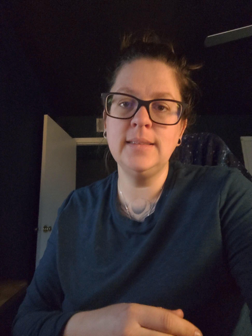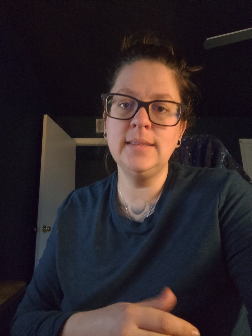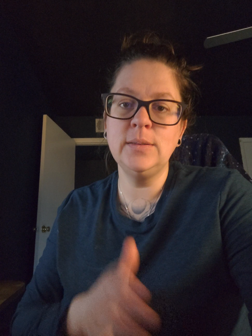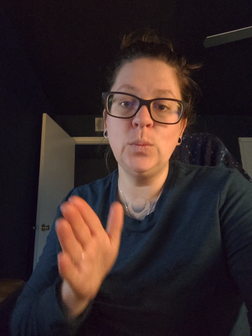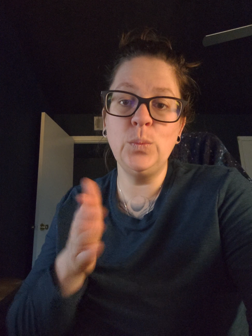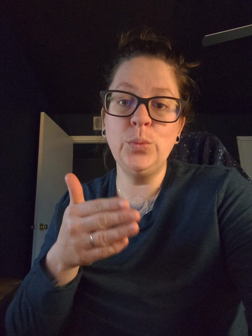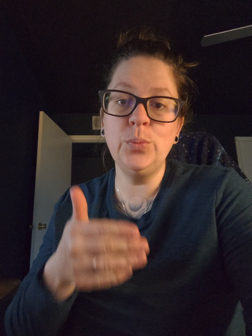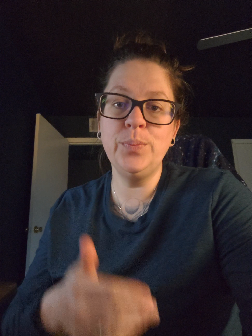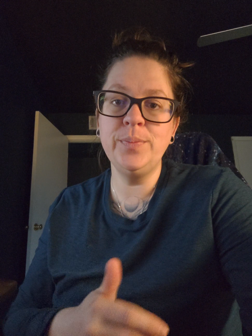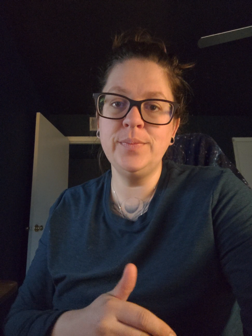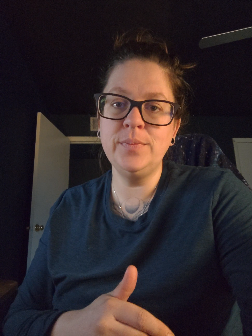room